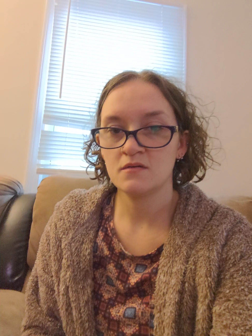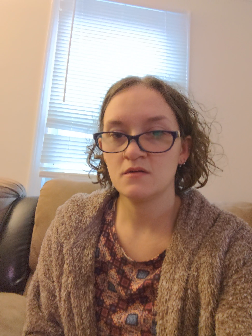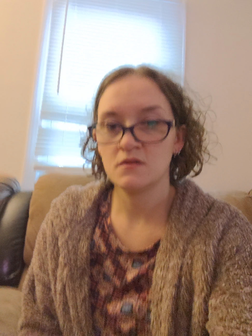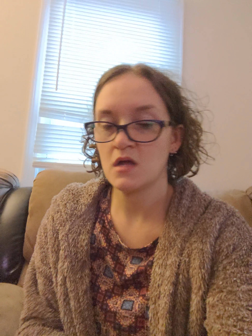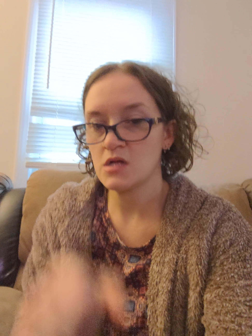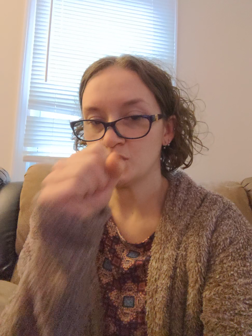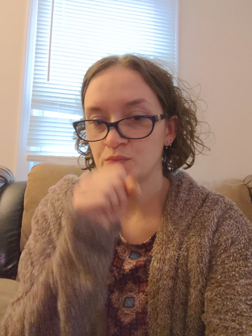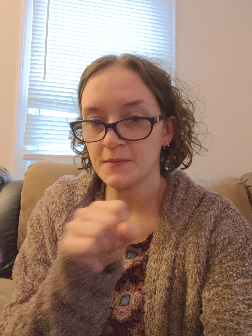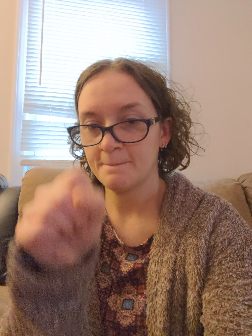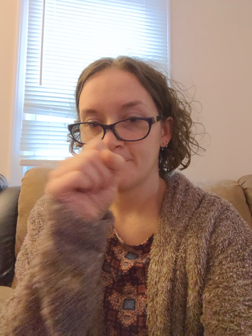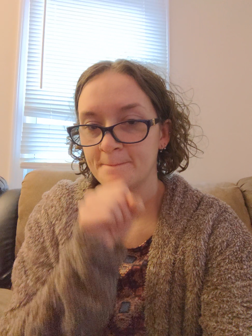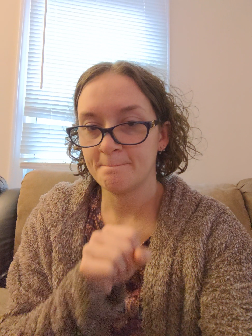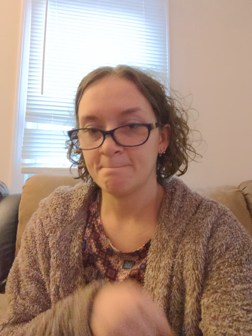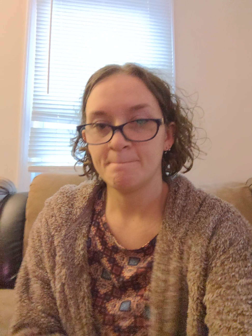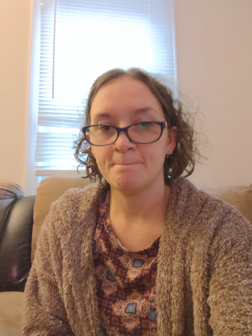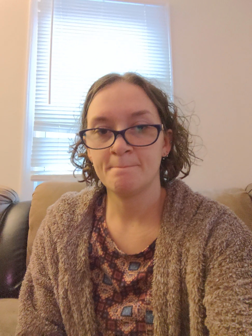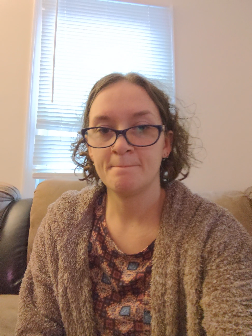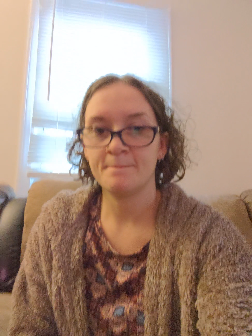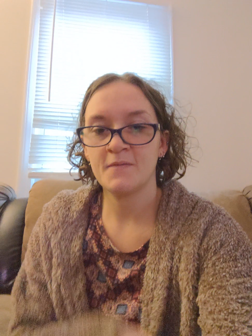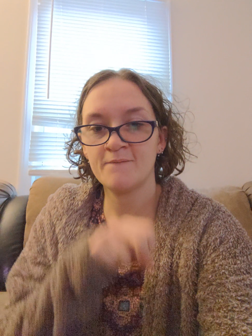ice cream